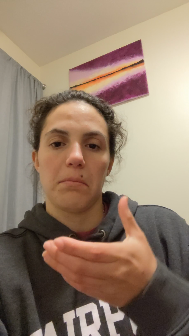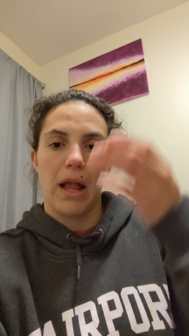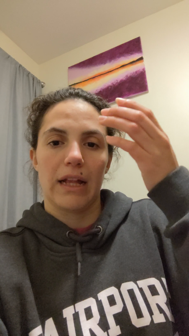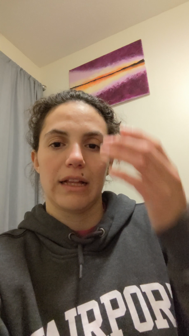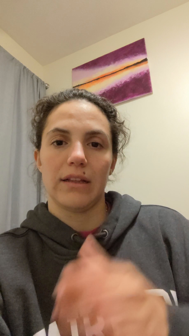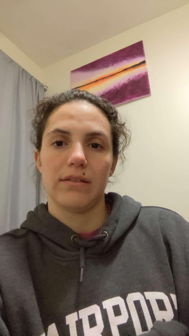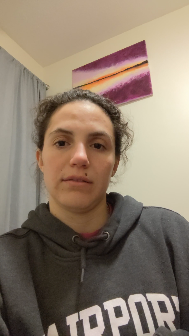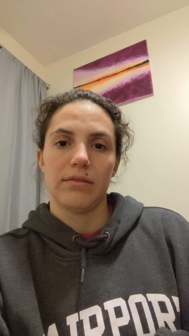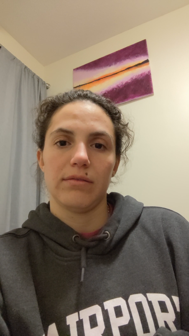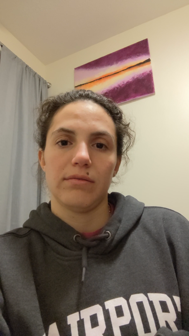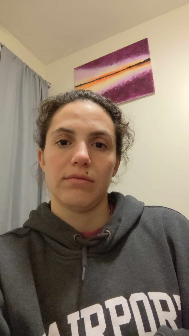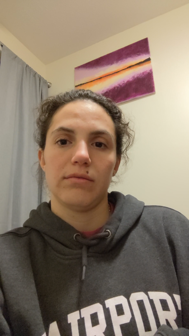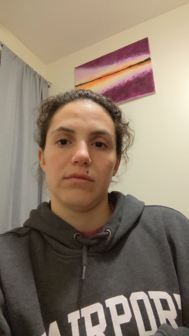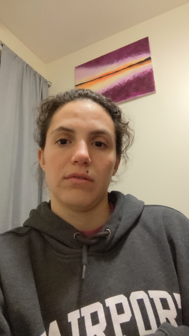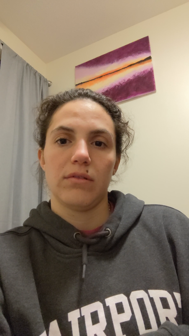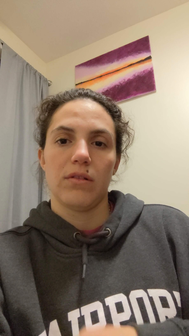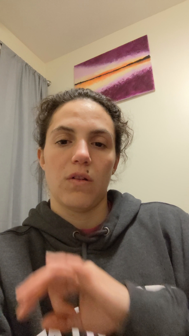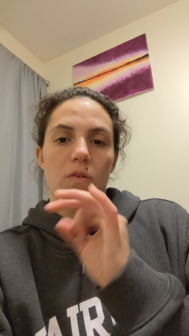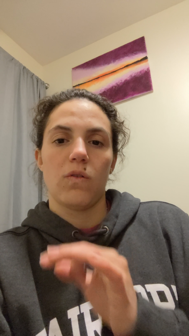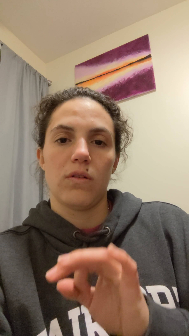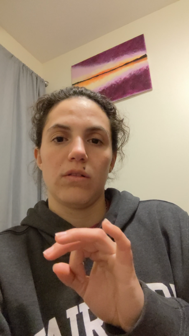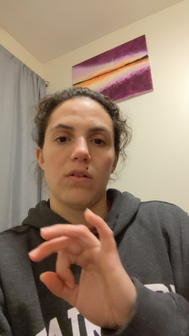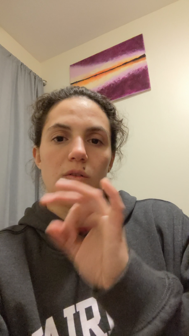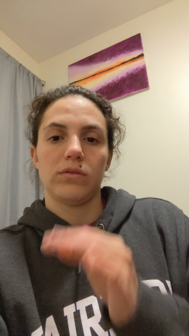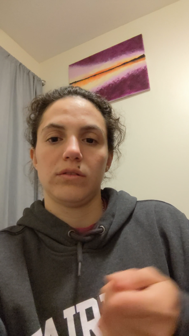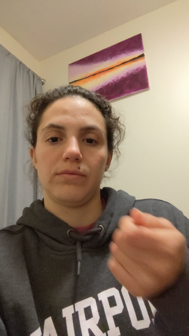hose